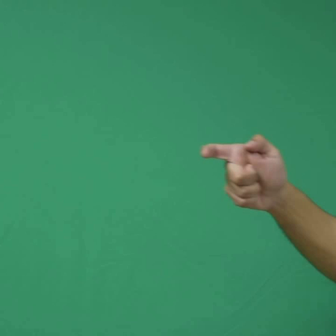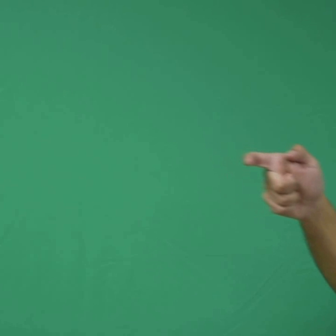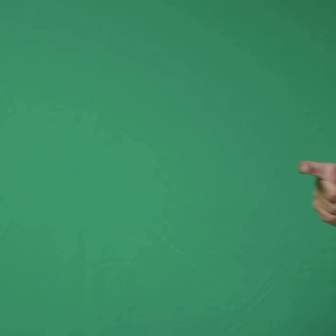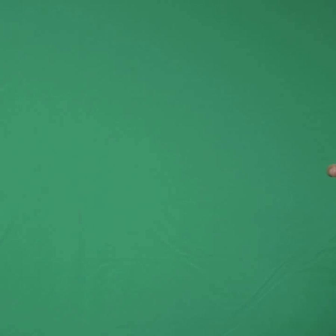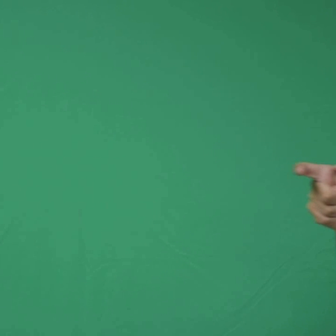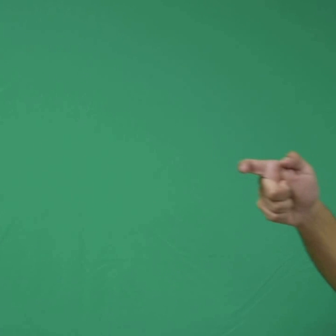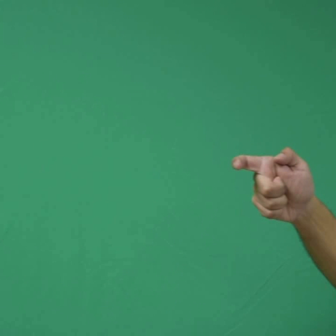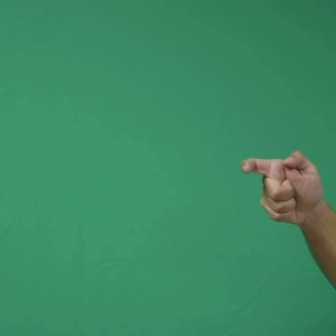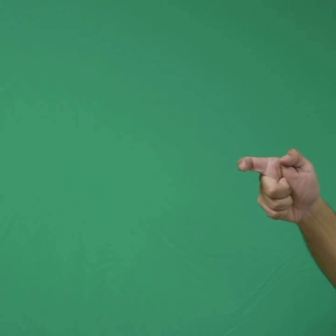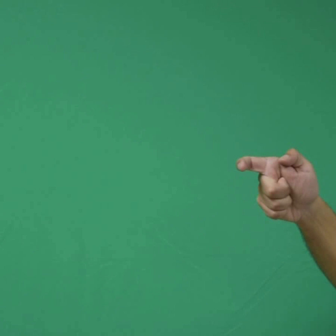X